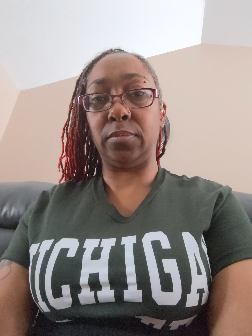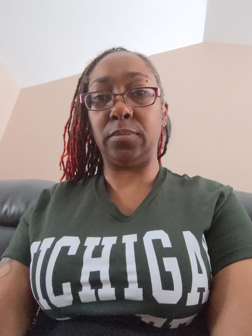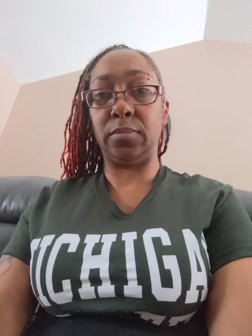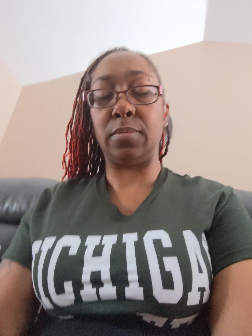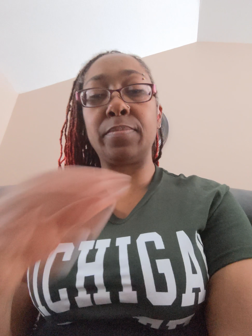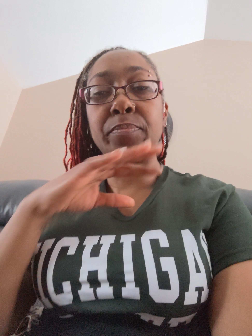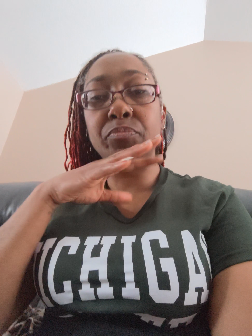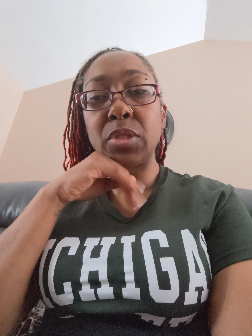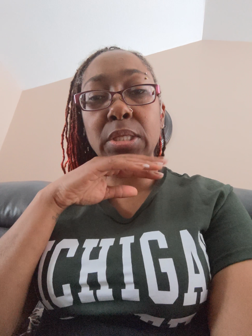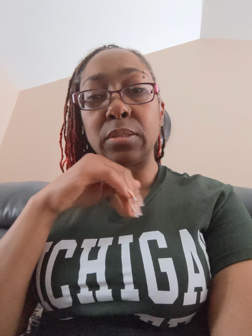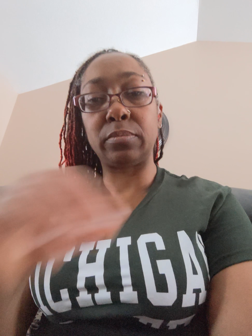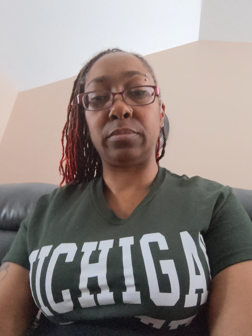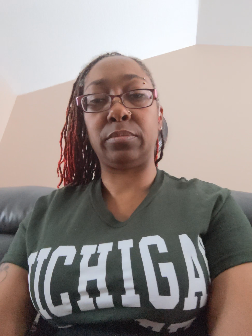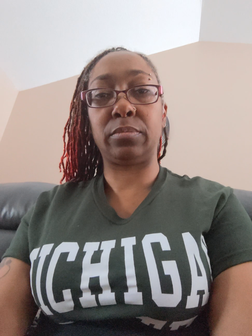pig